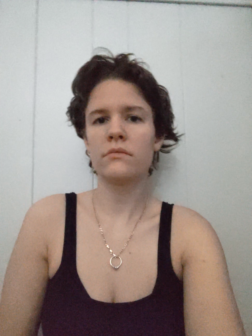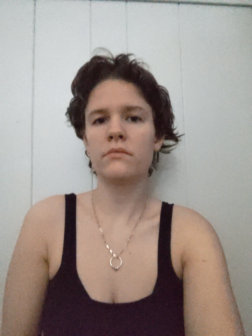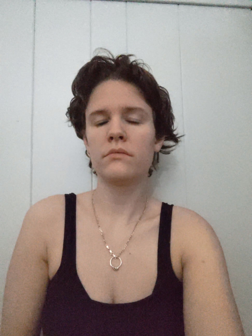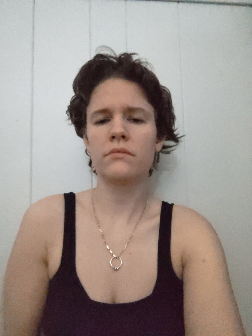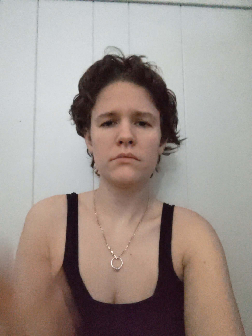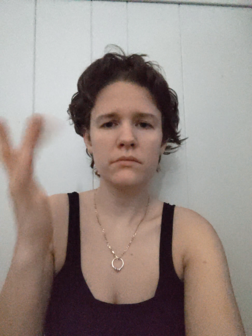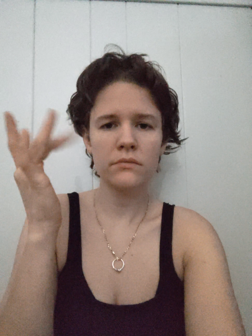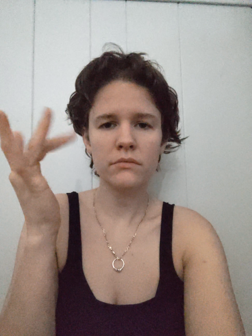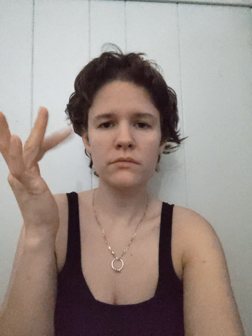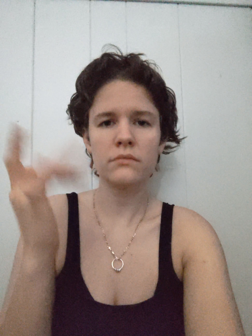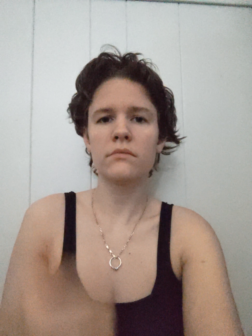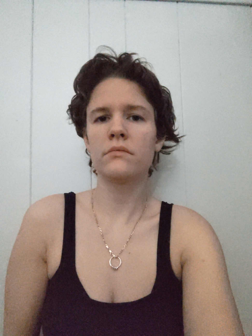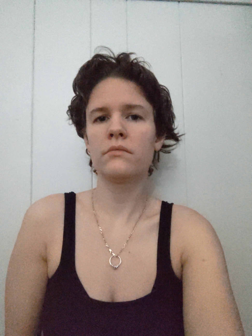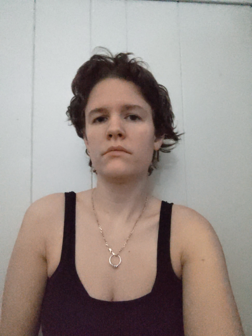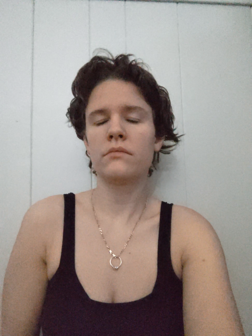why